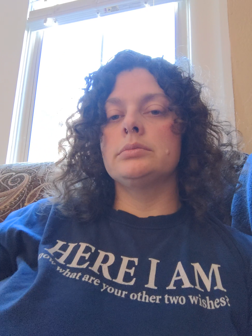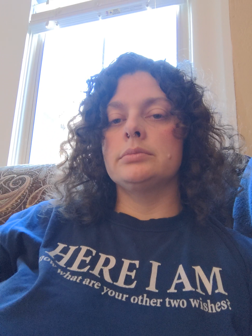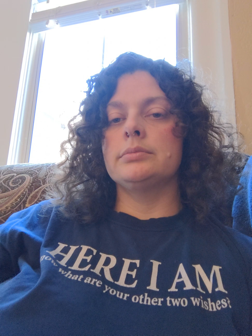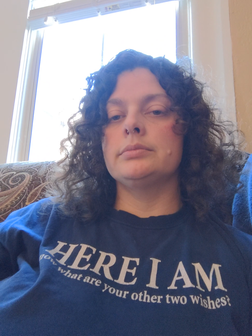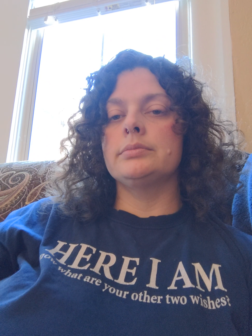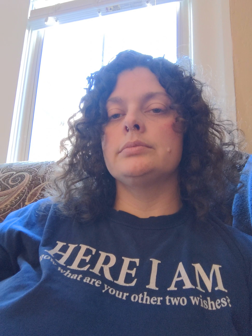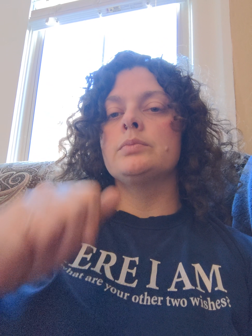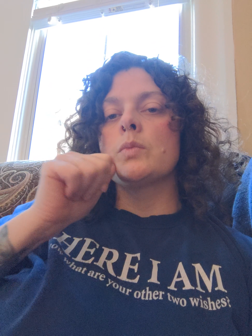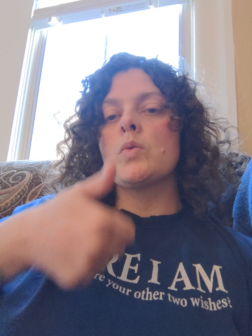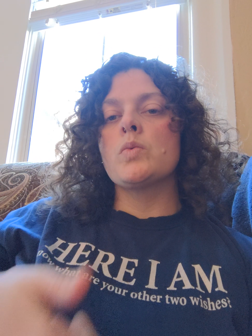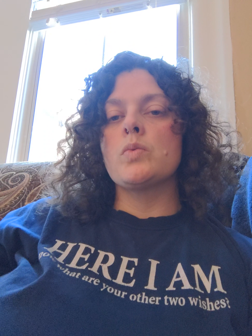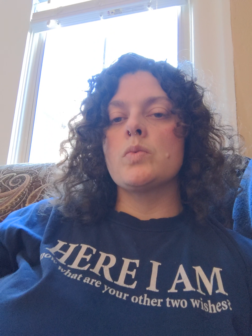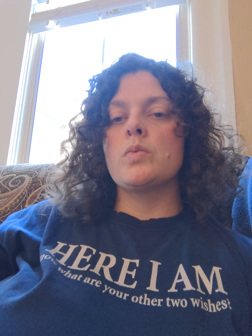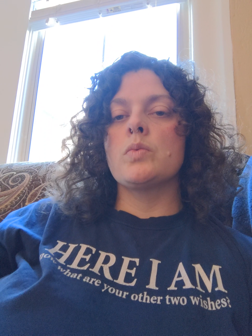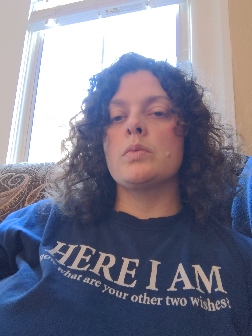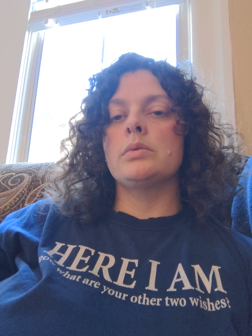tomorrow